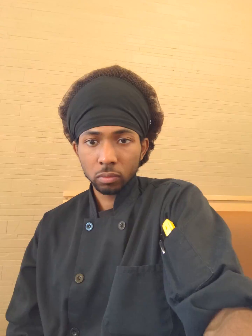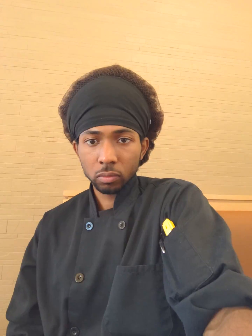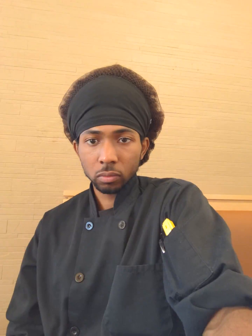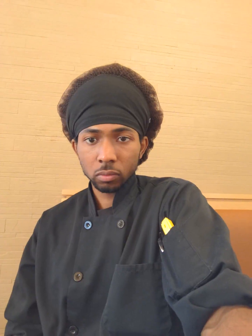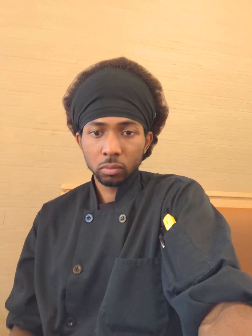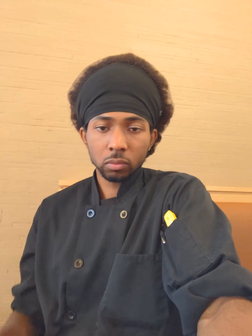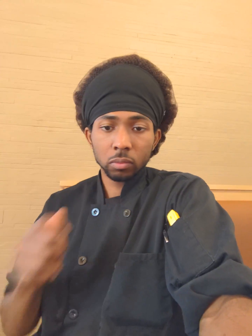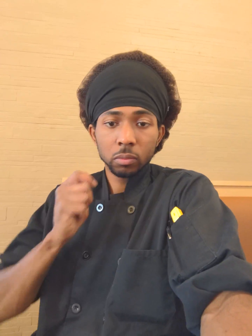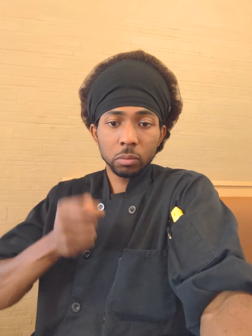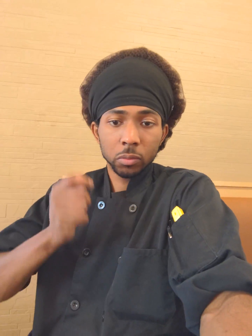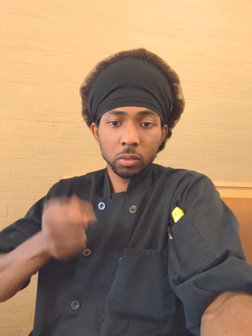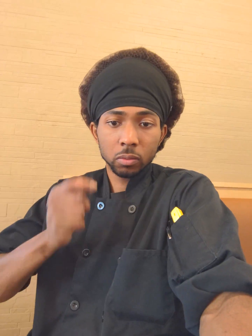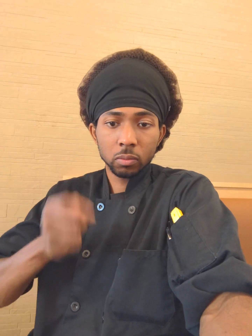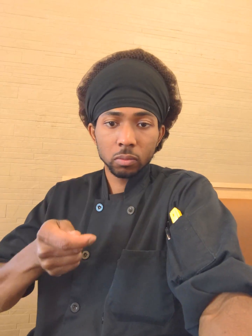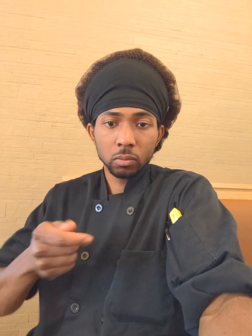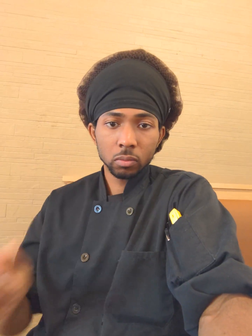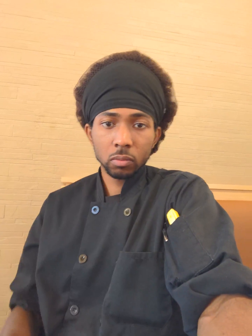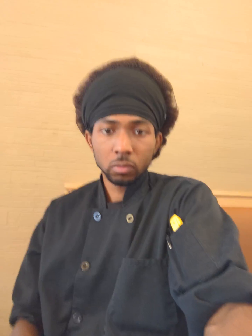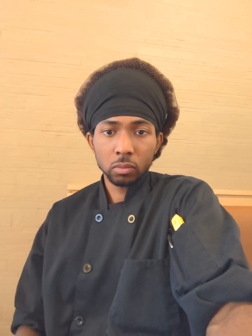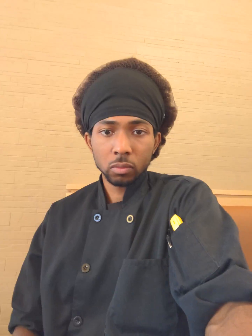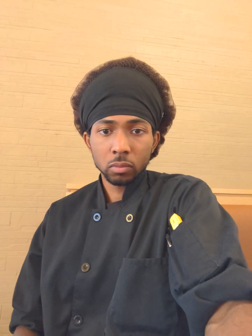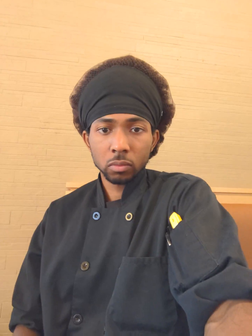hammer